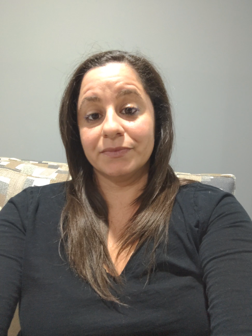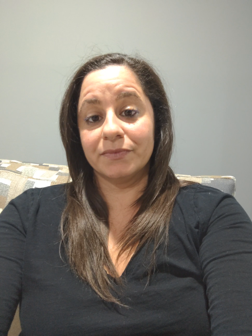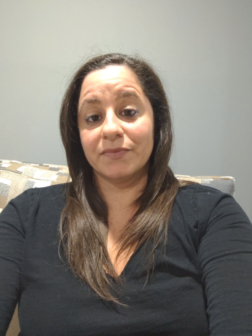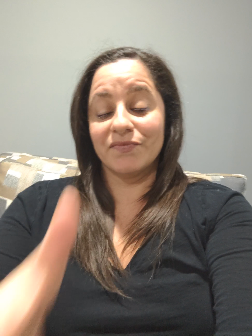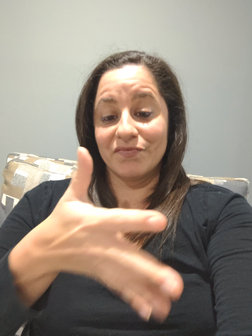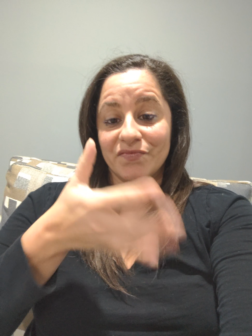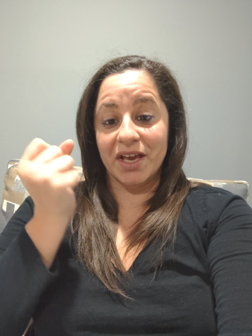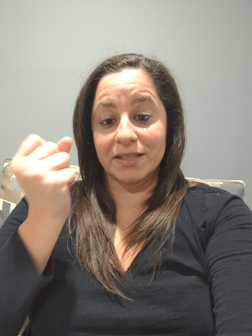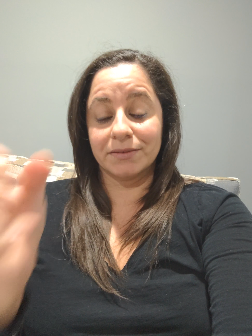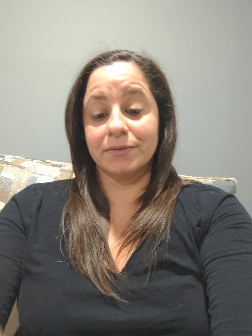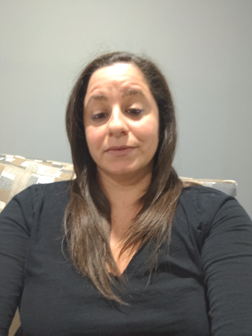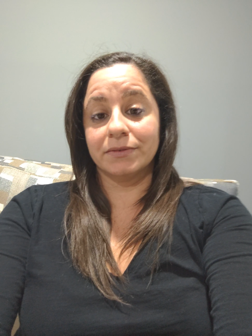fast